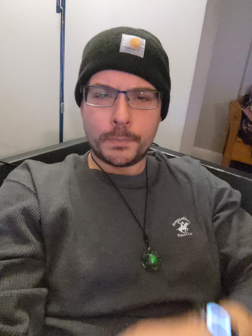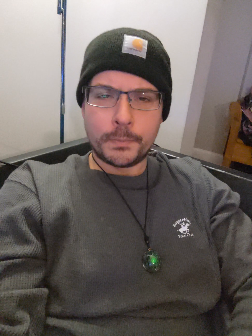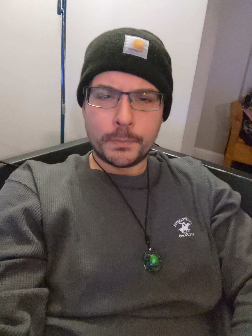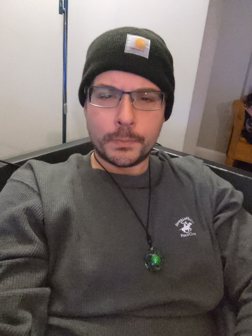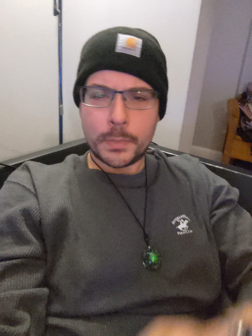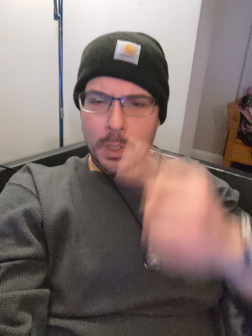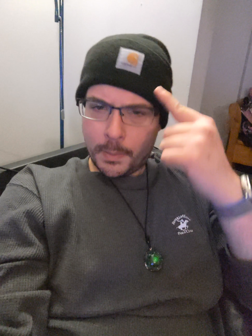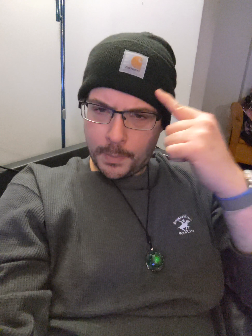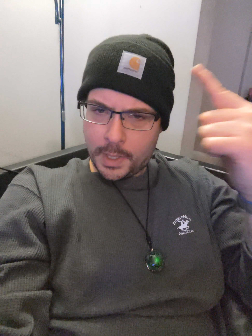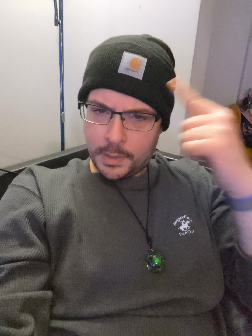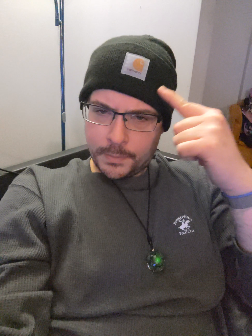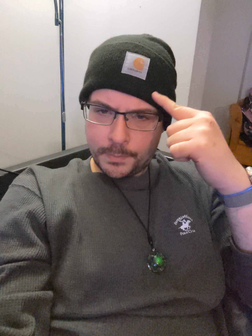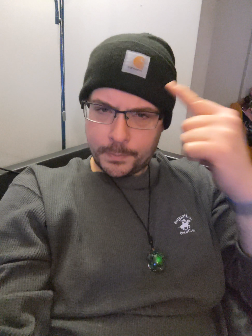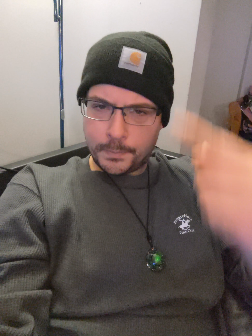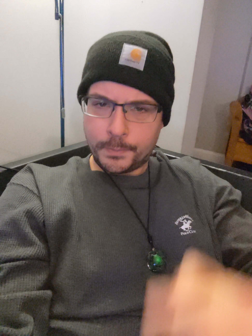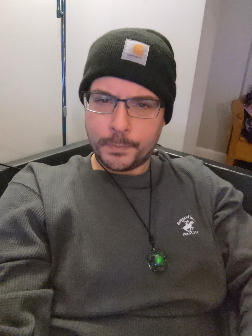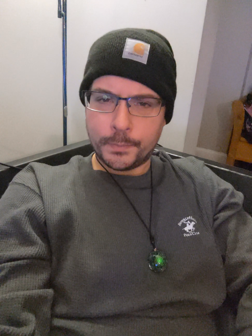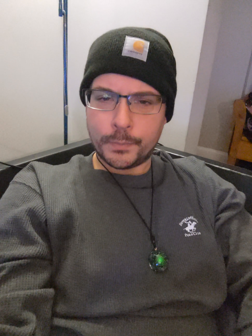penny